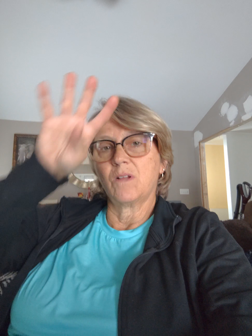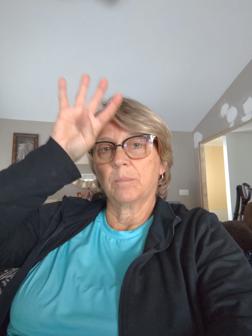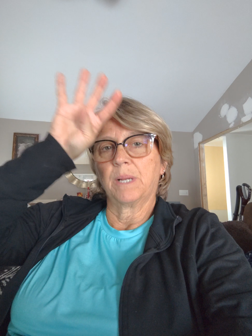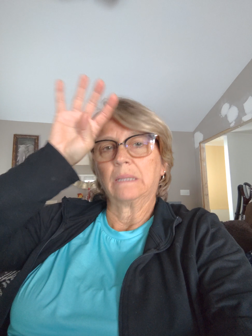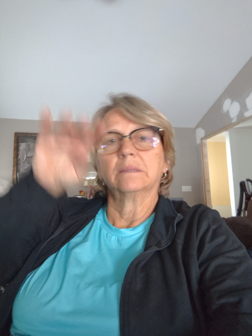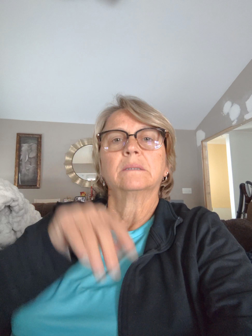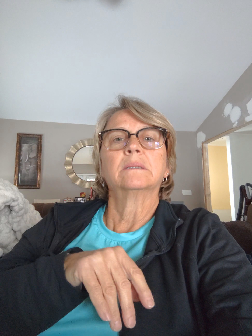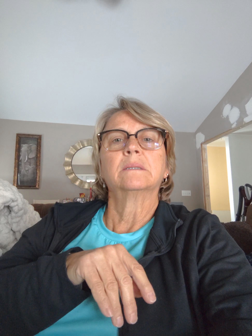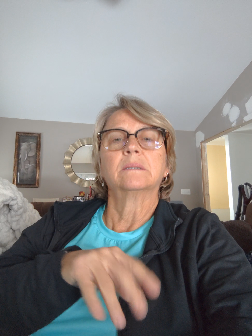fireman